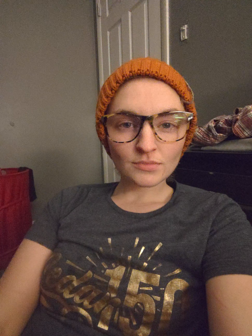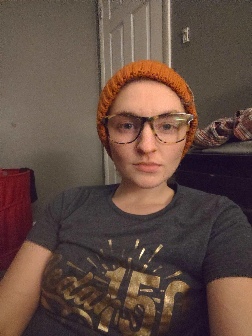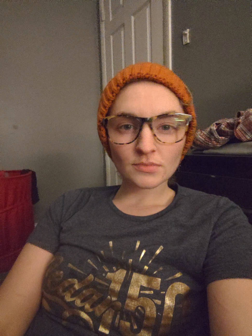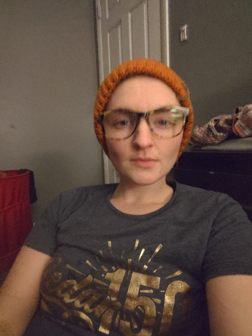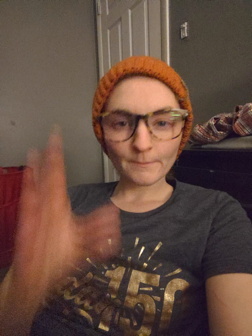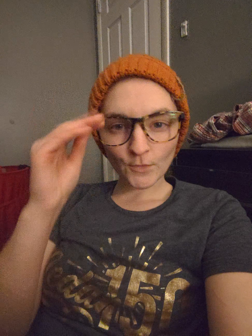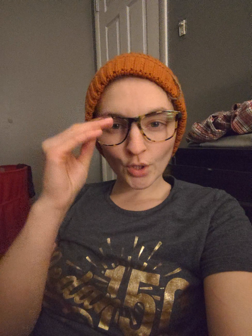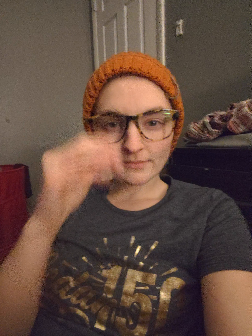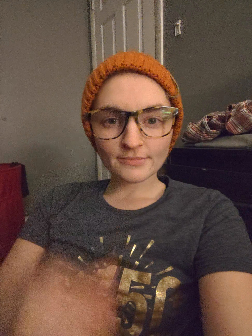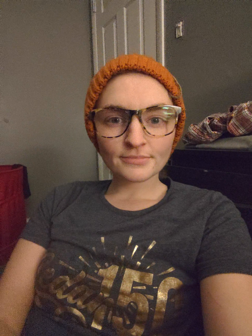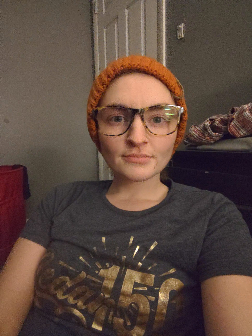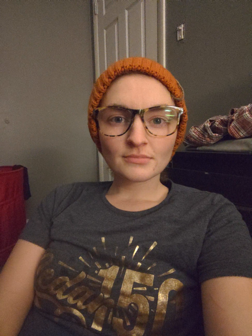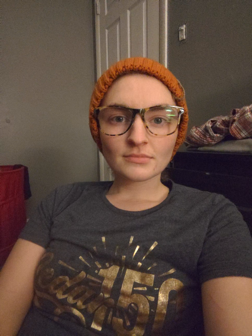boy